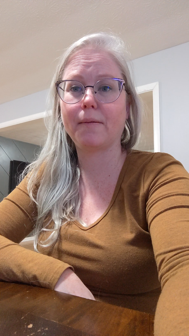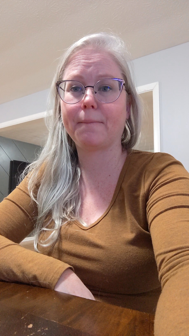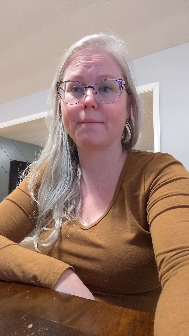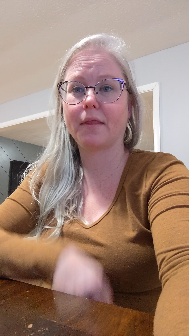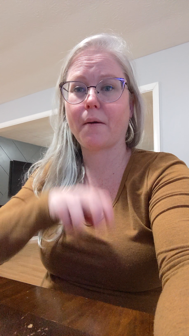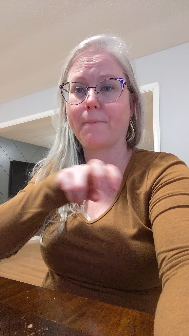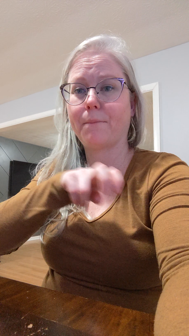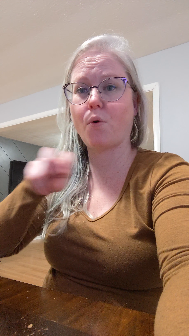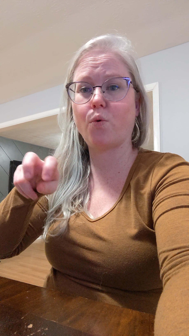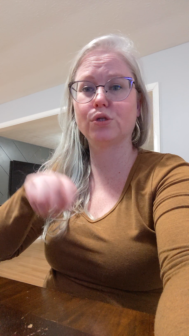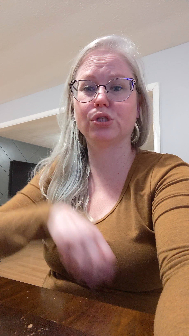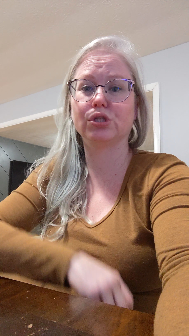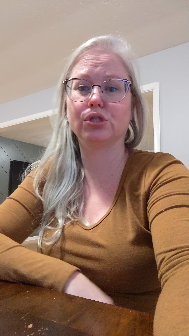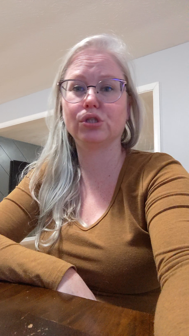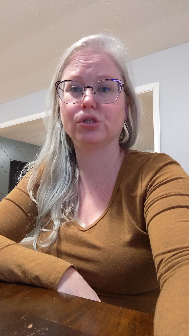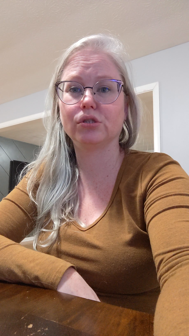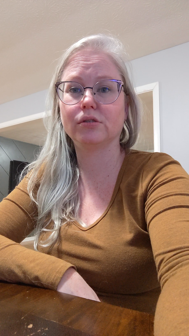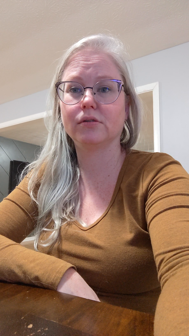porch